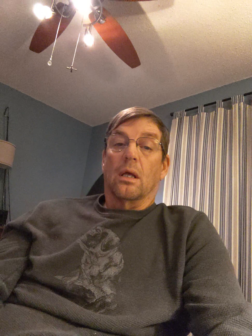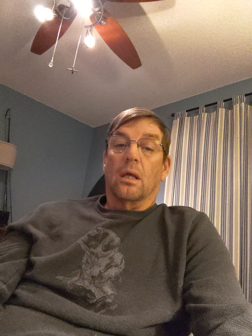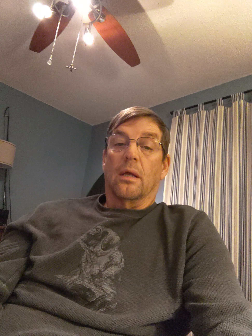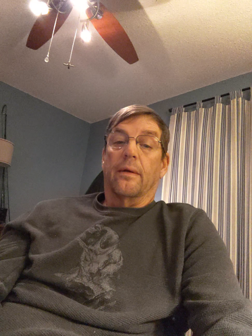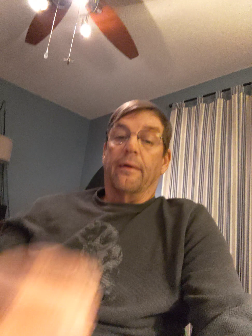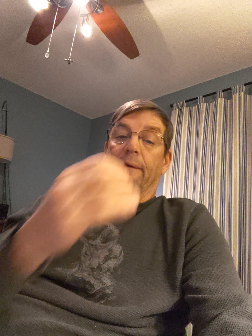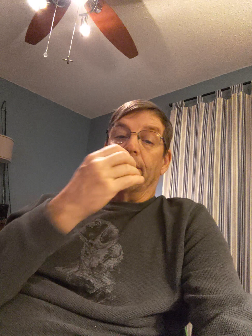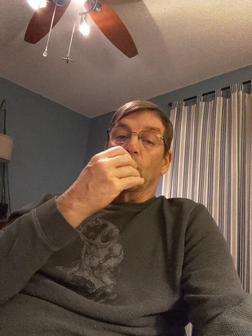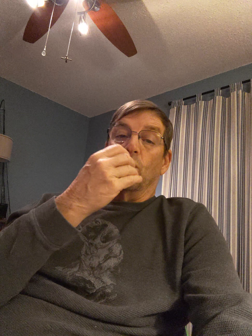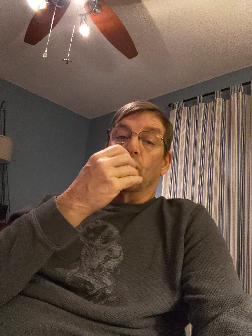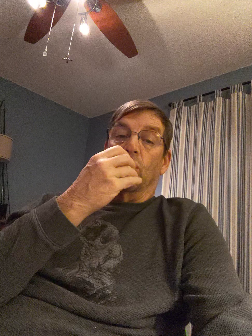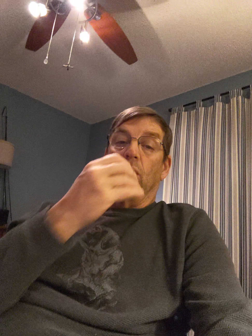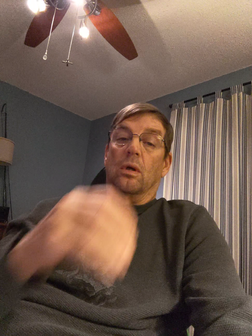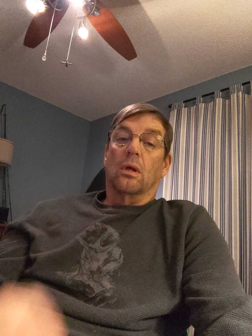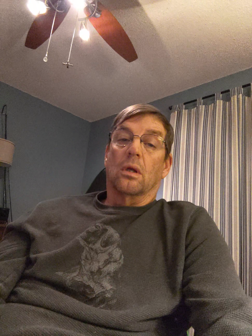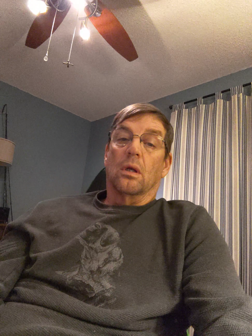food